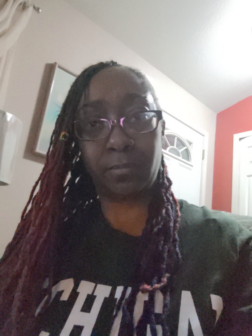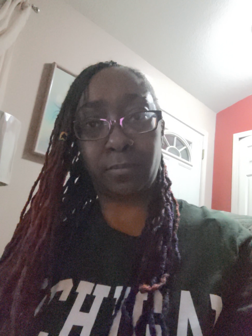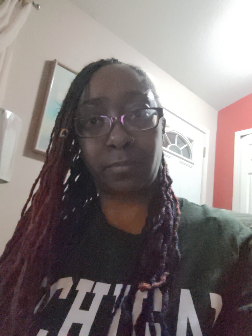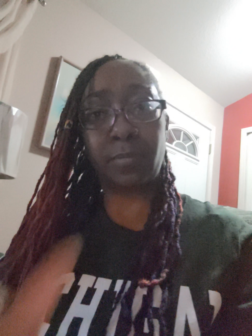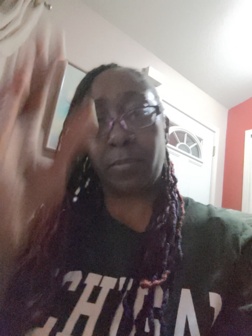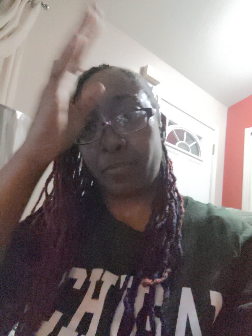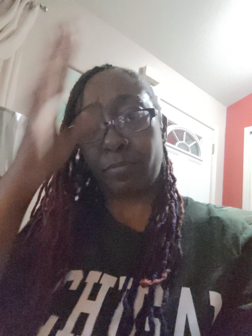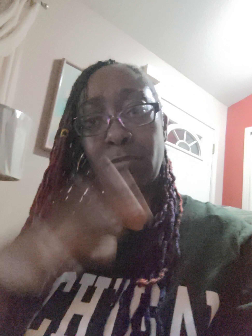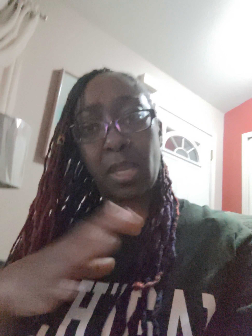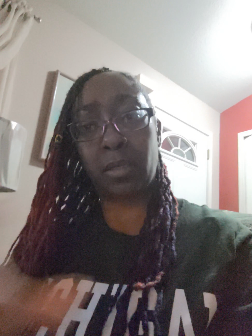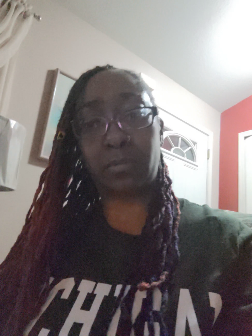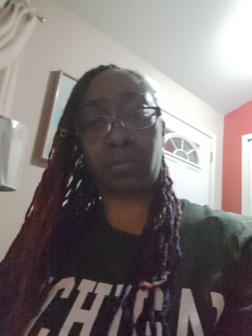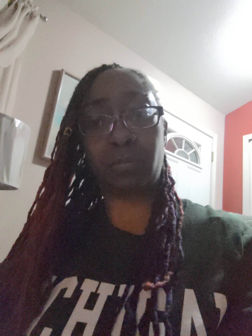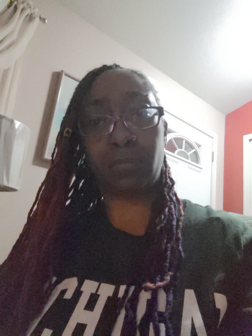man